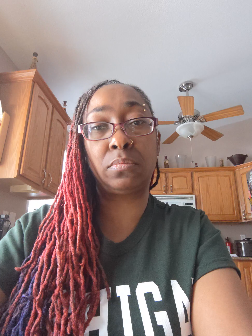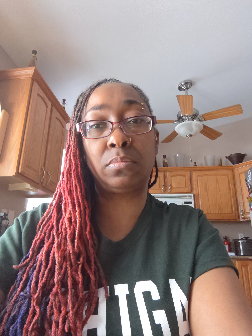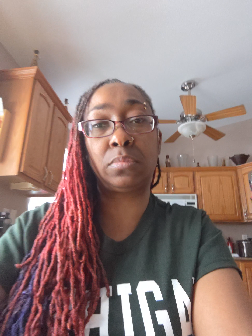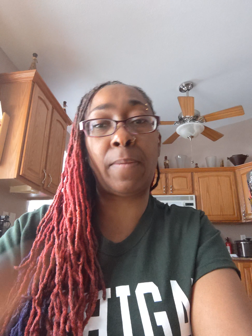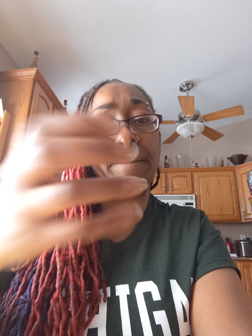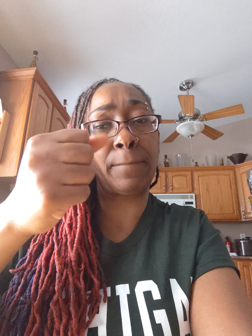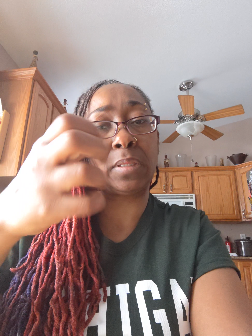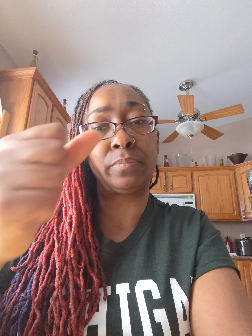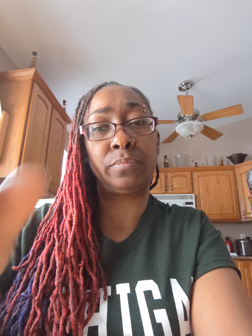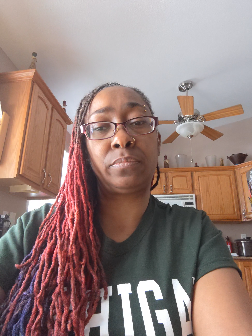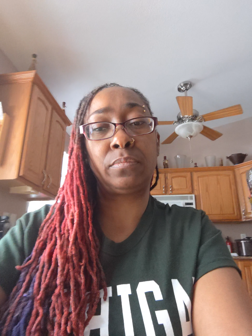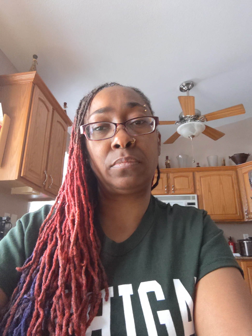milk